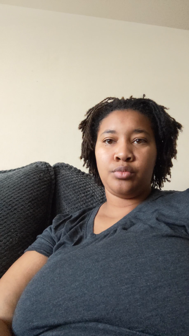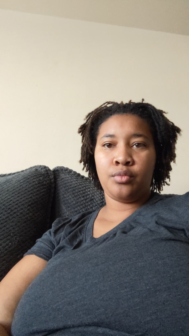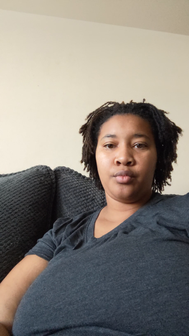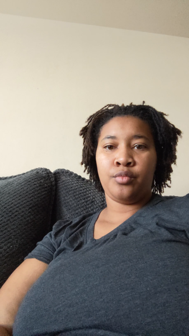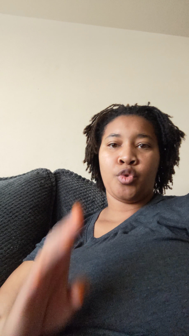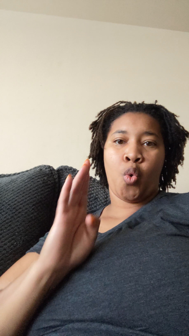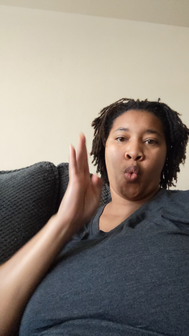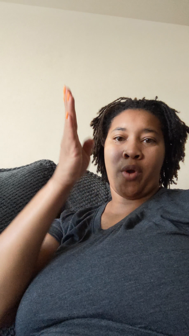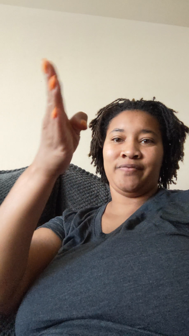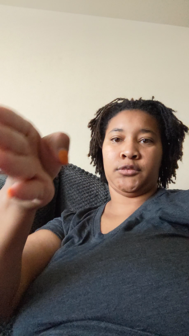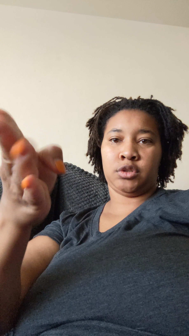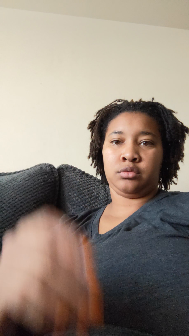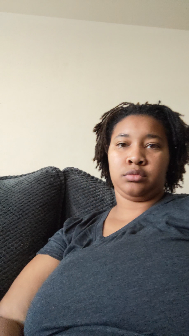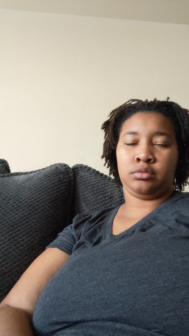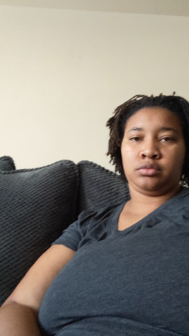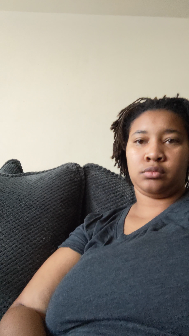over